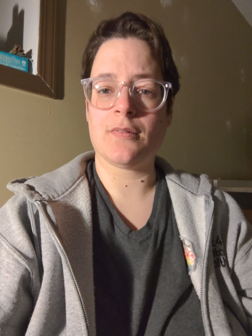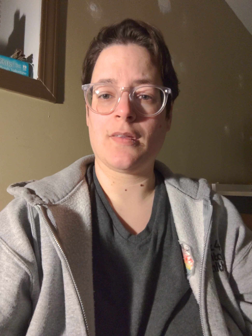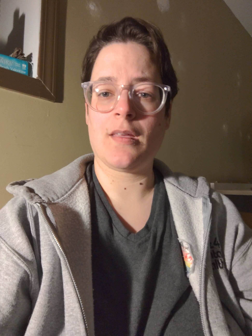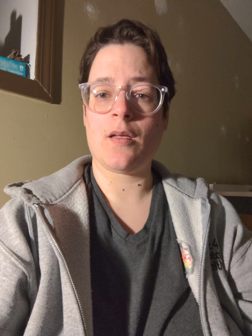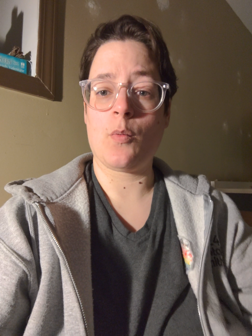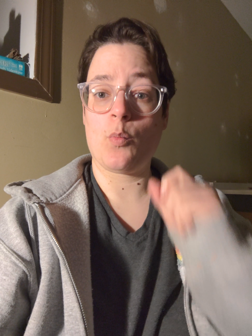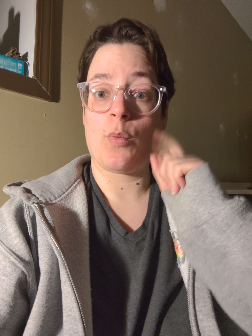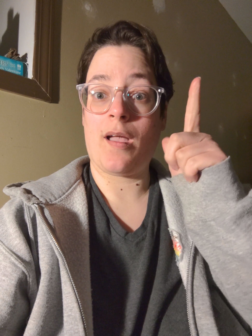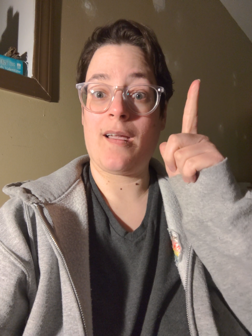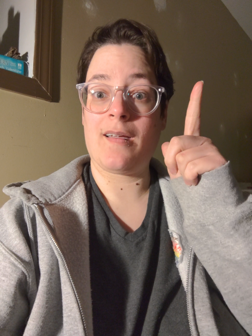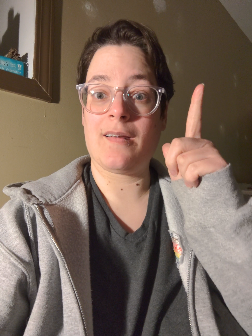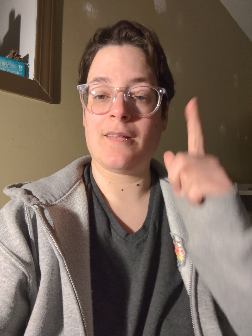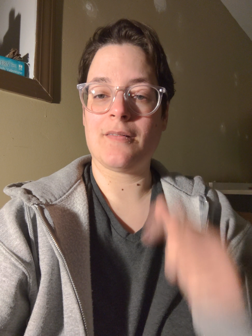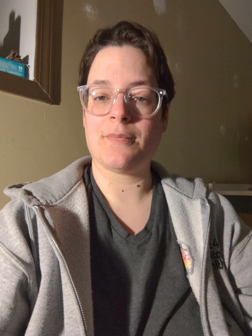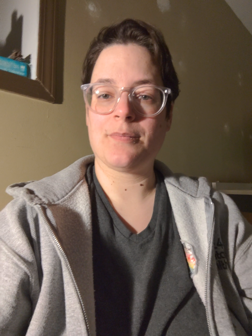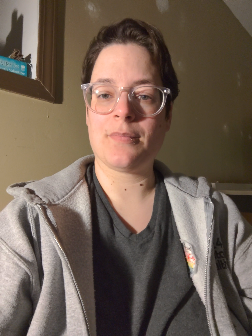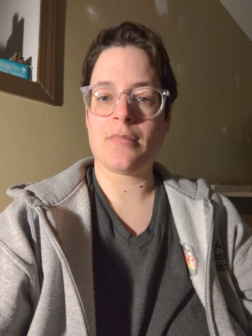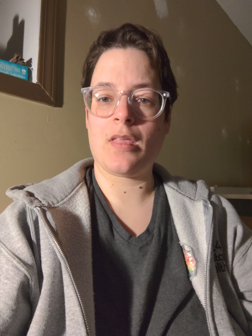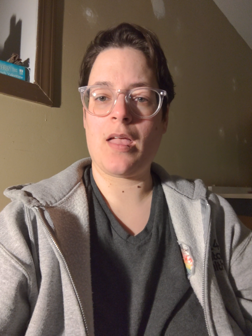awake